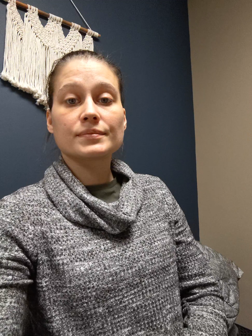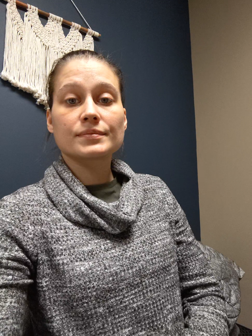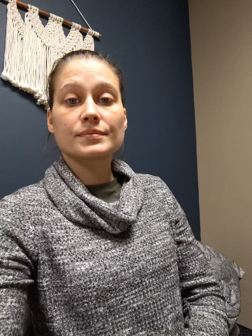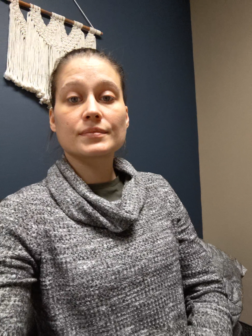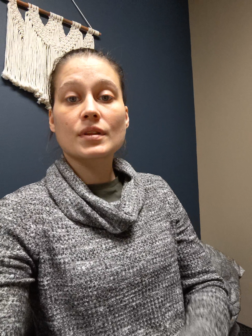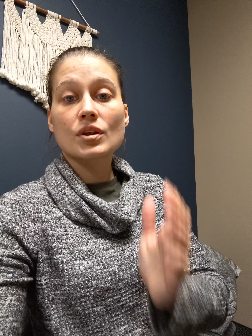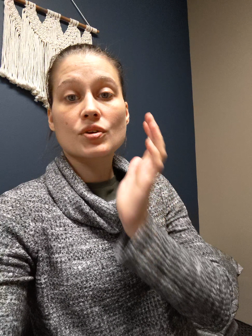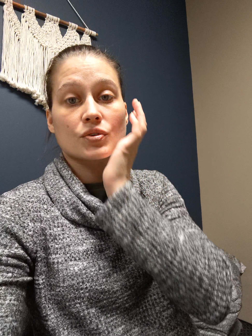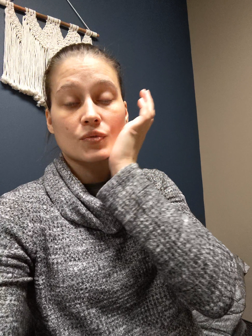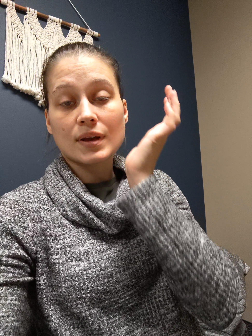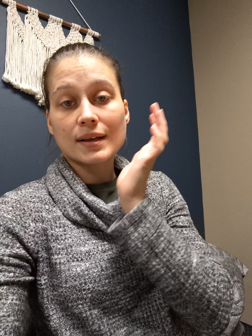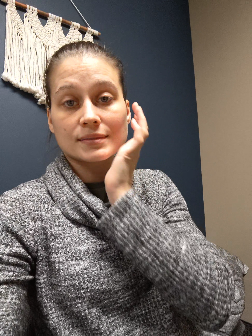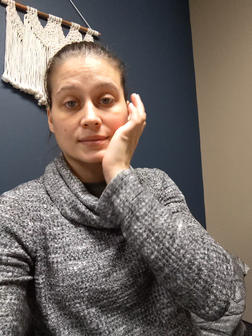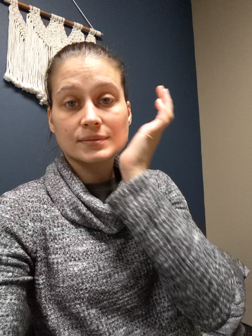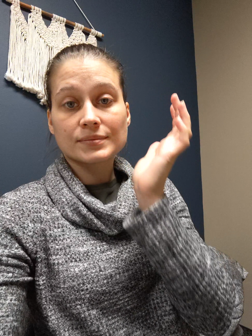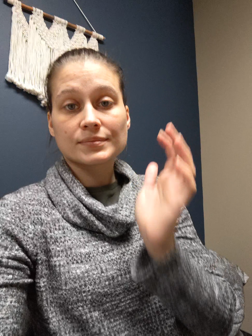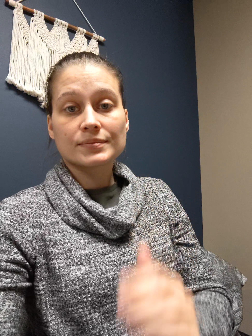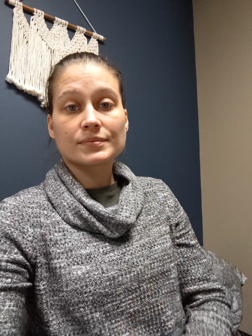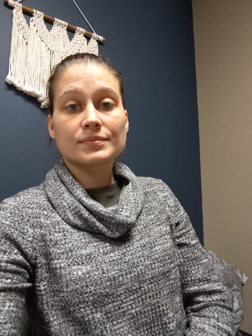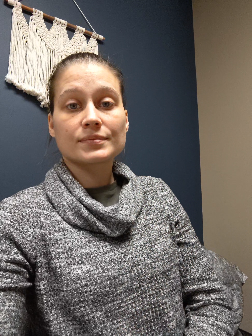grass